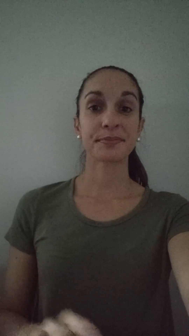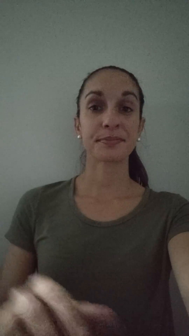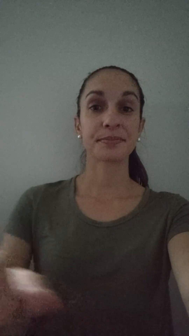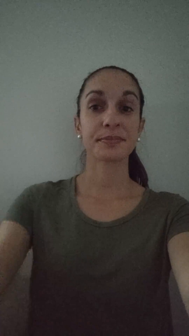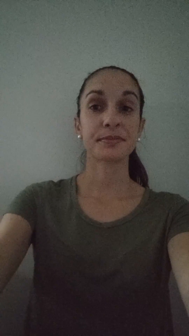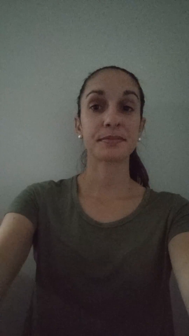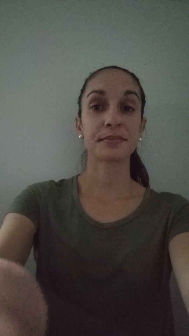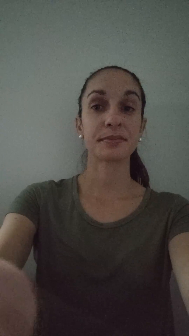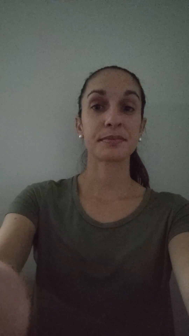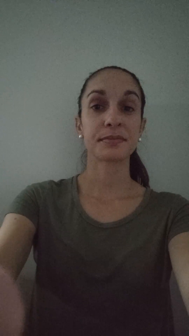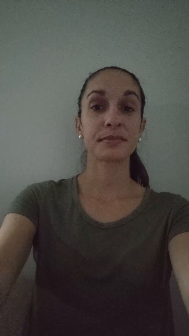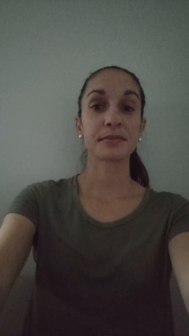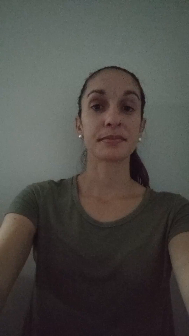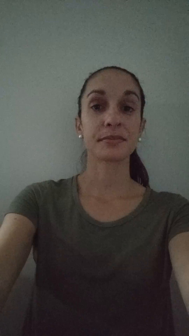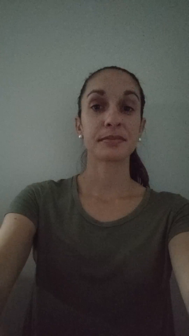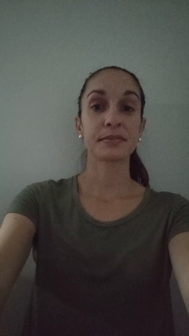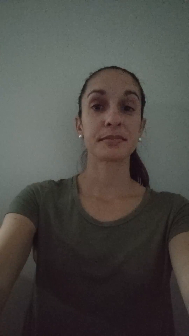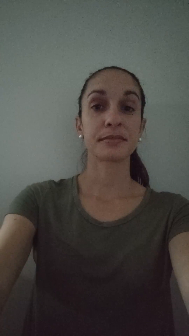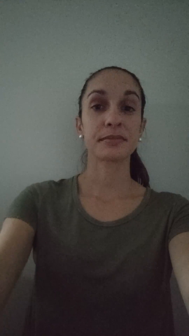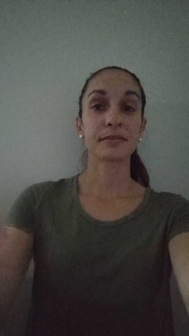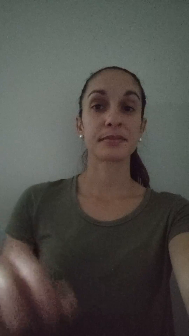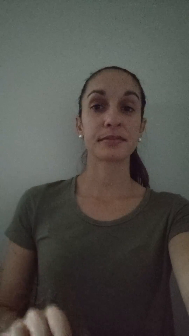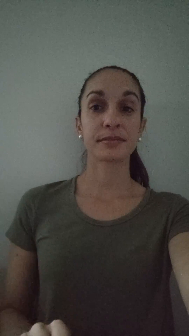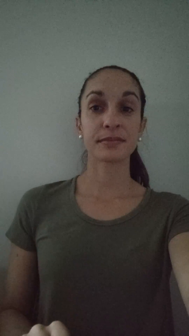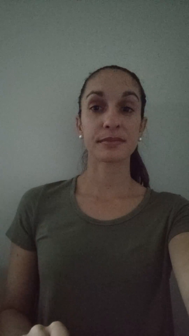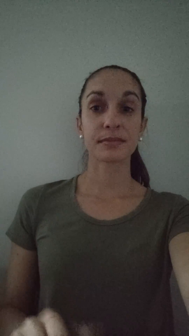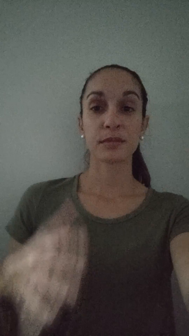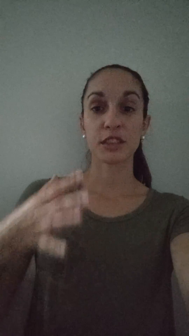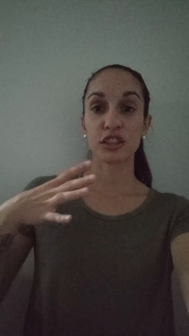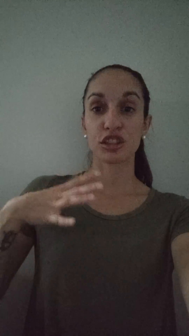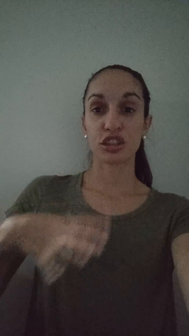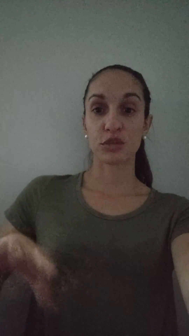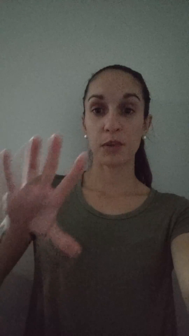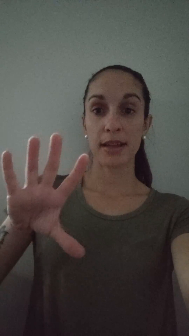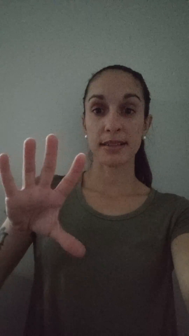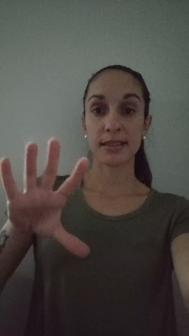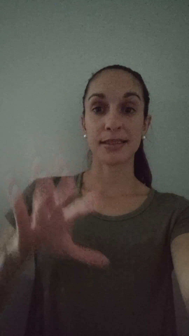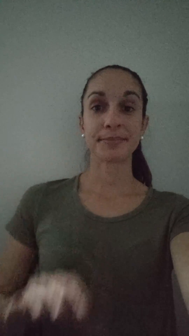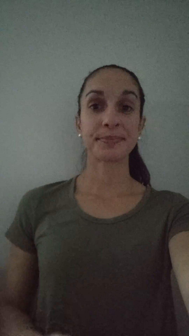dress